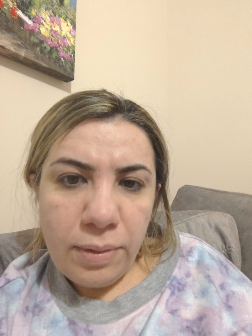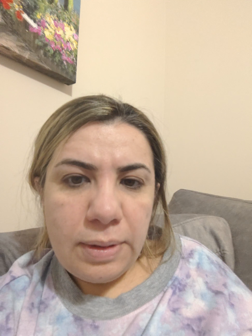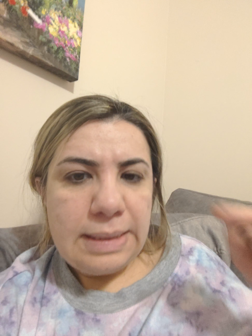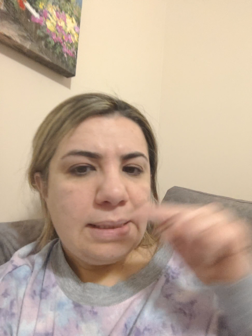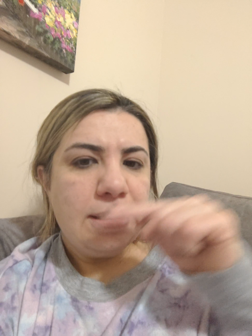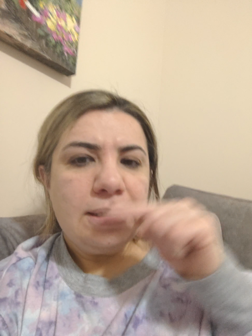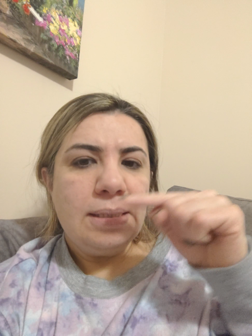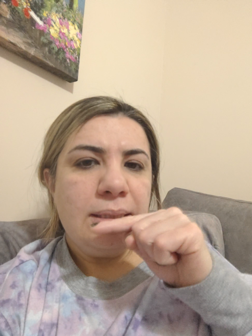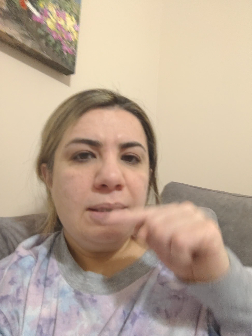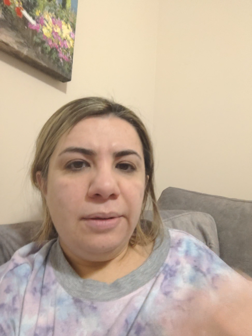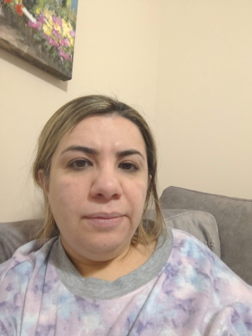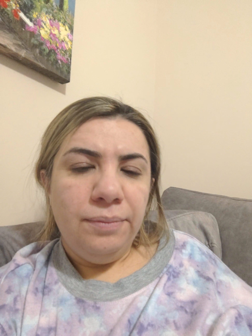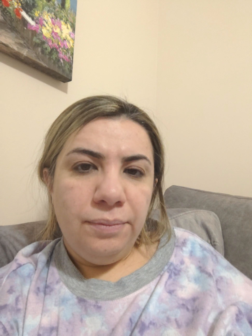toothbrush